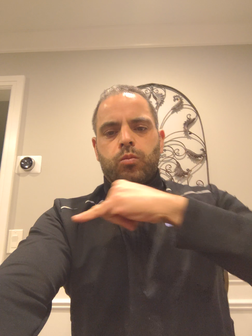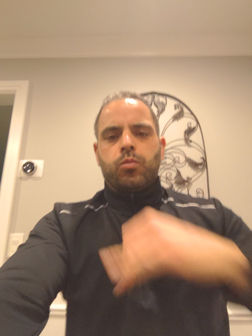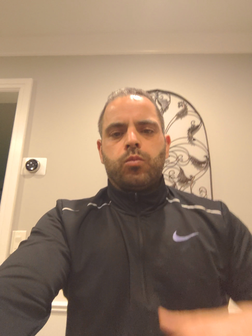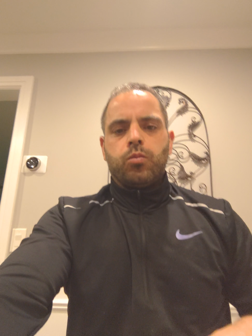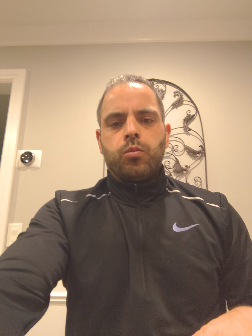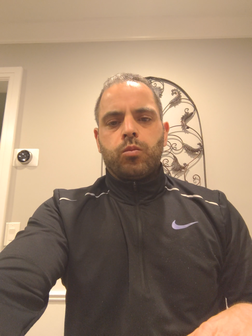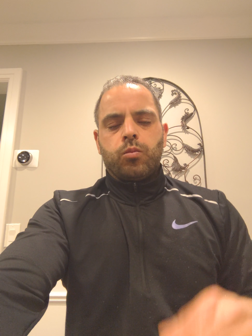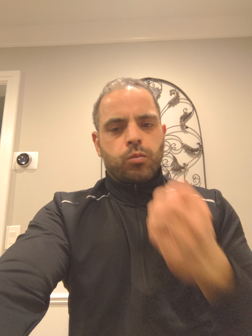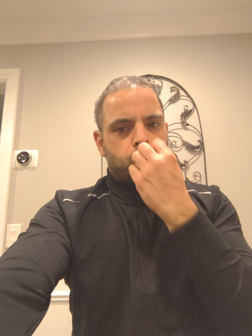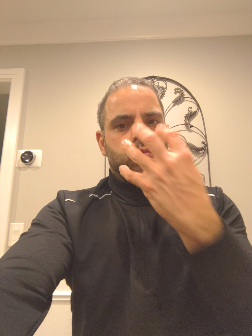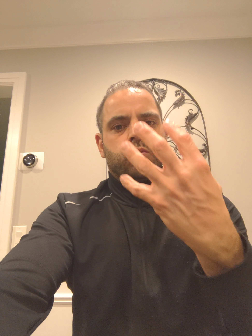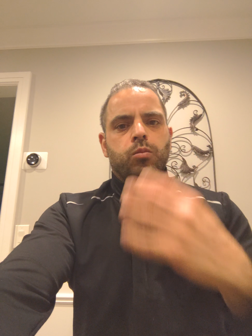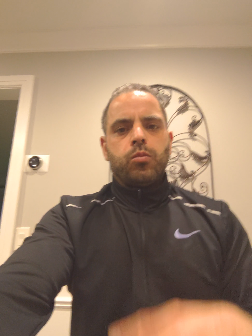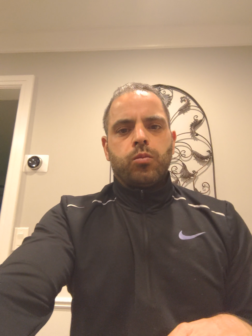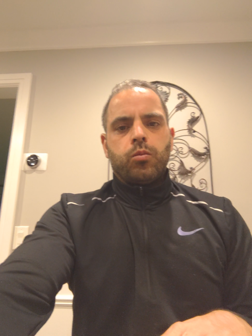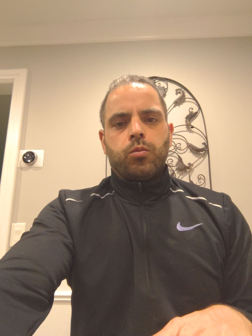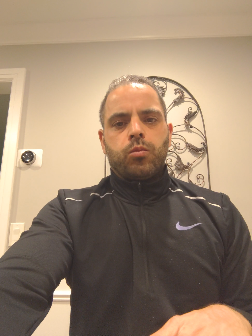blow